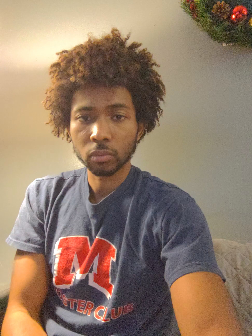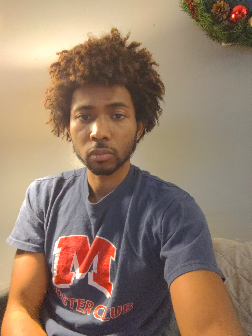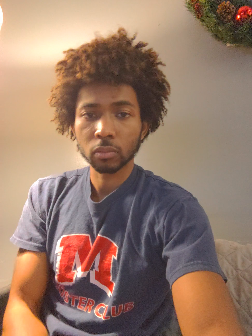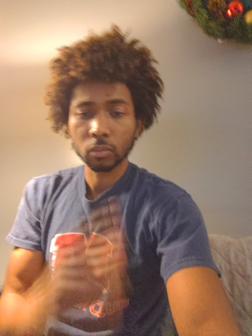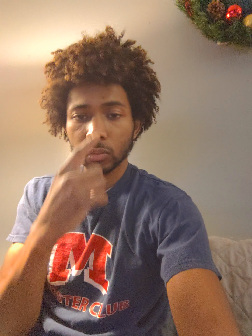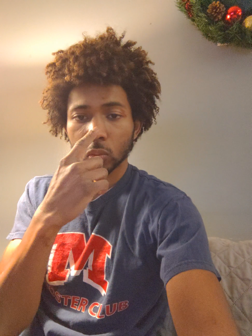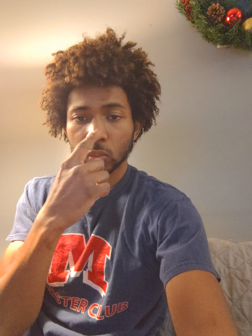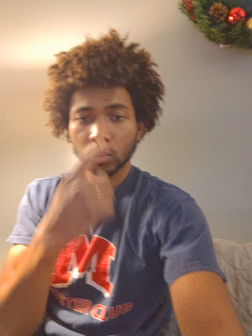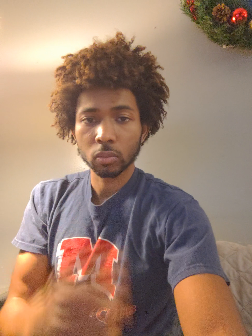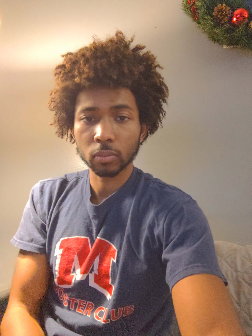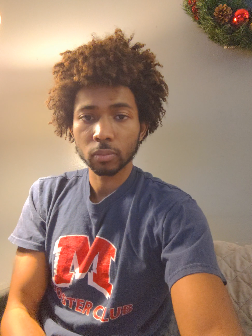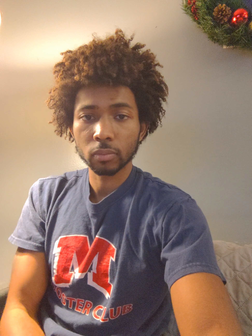nose